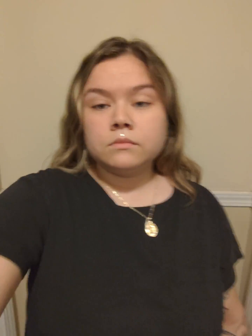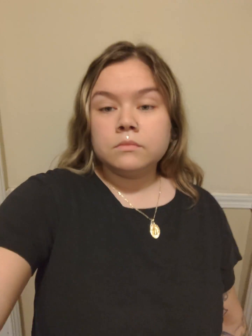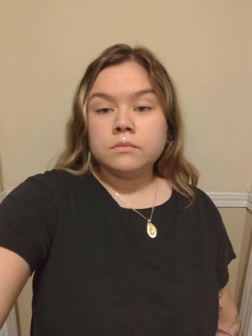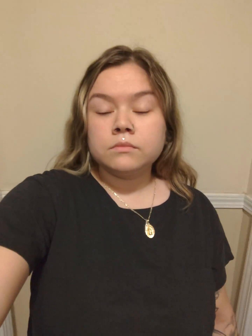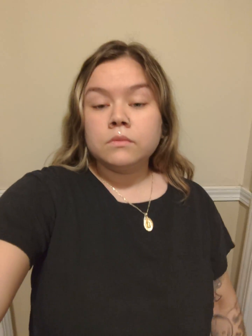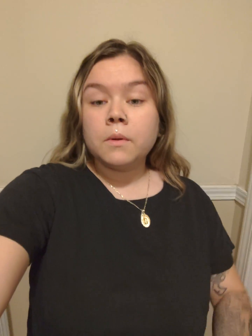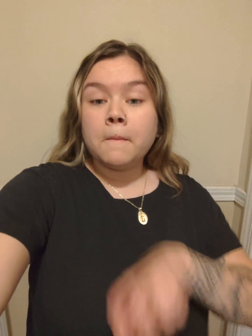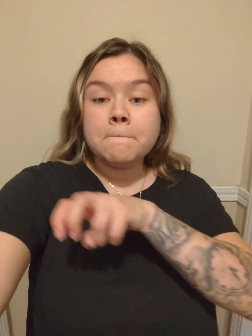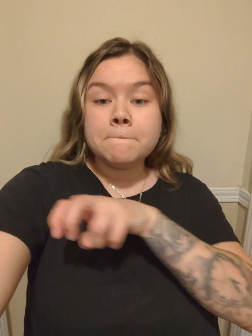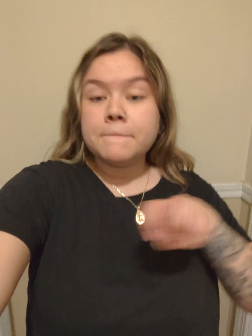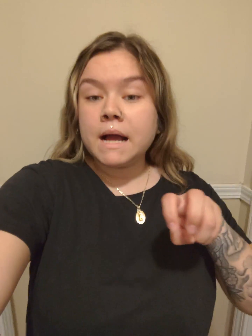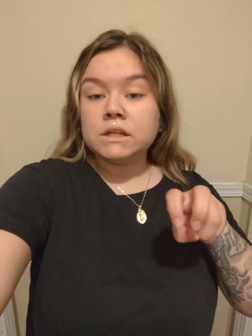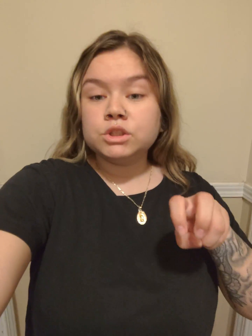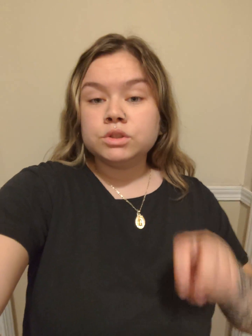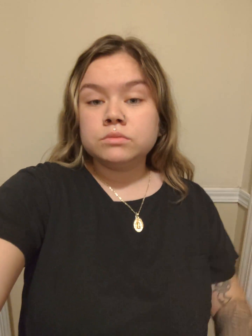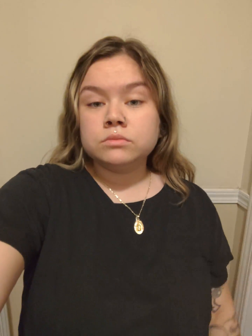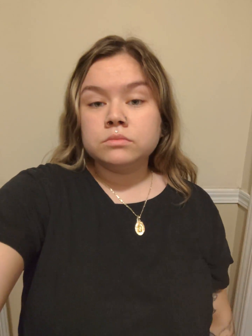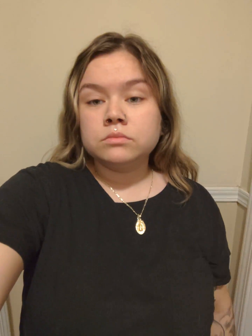bench